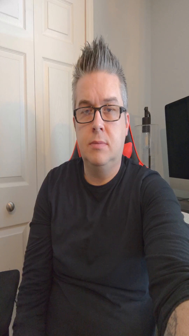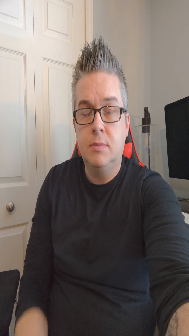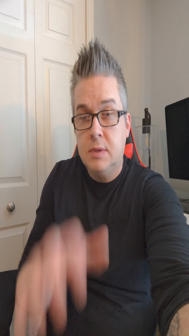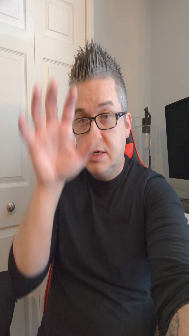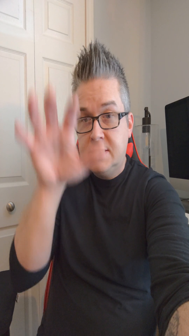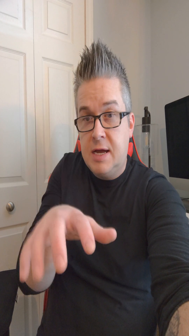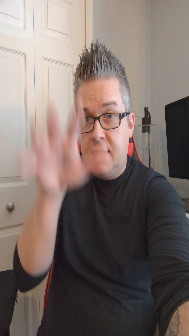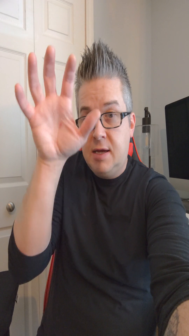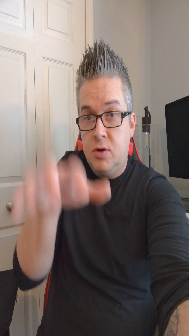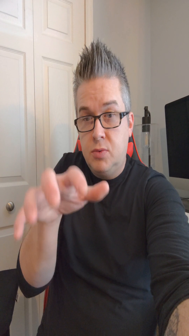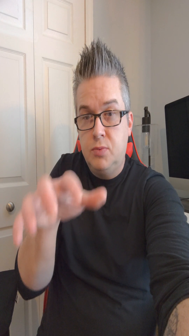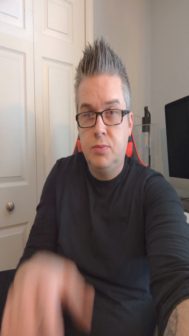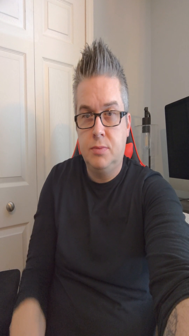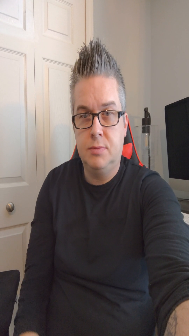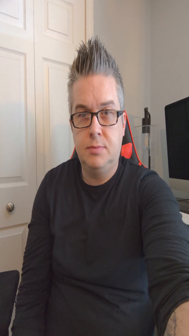alligator